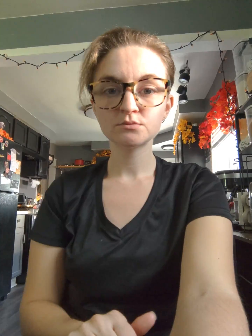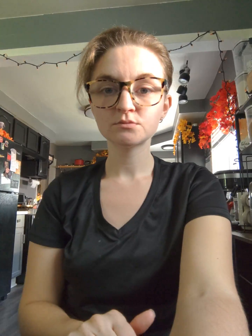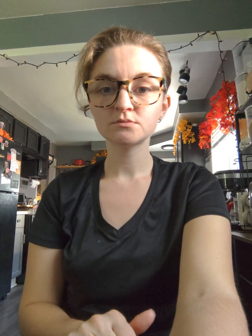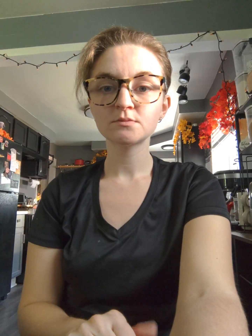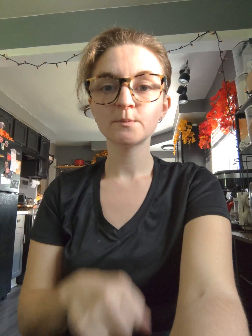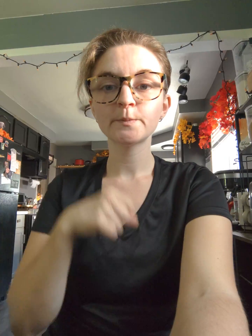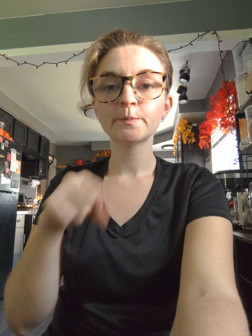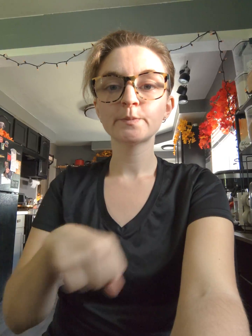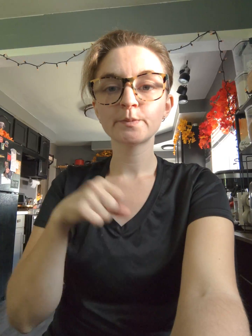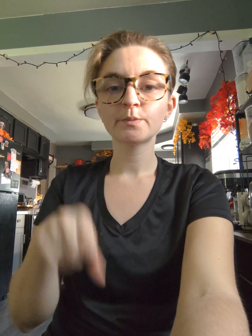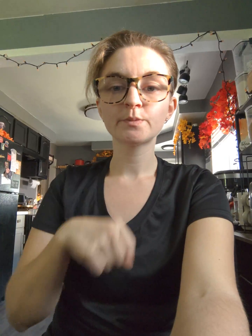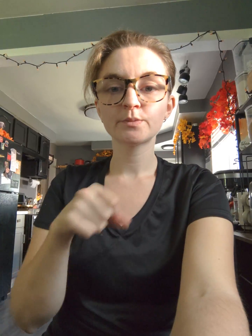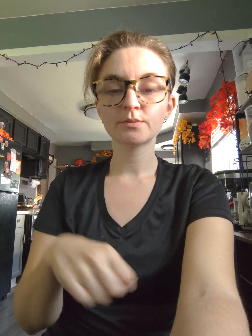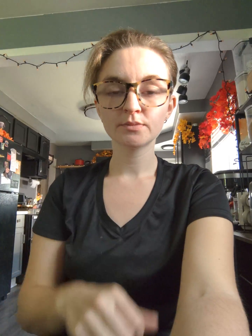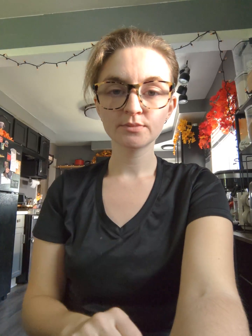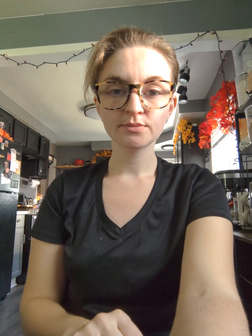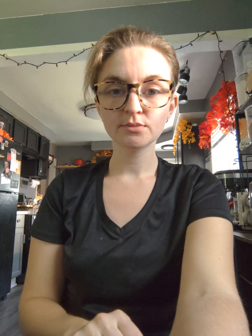bicycle